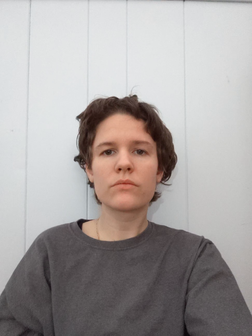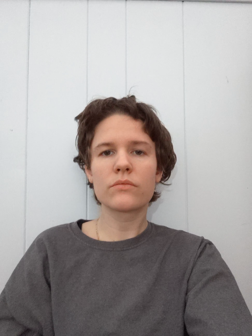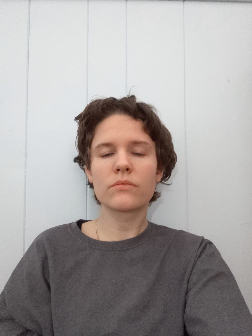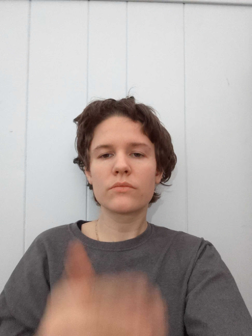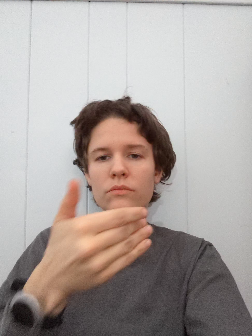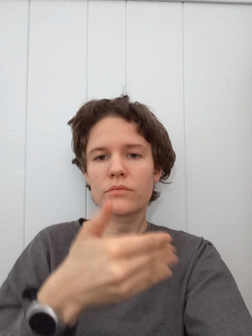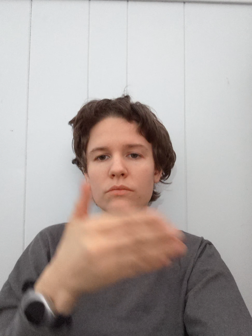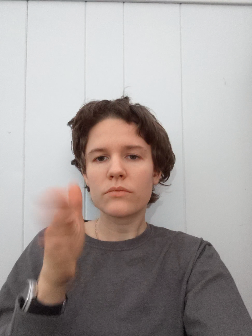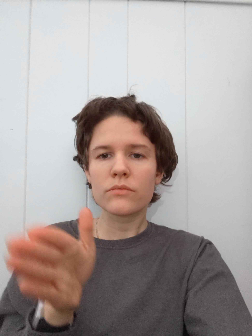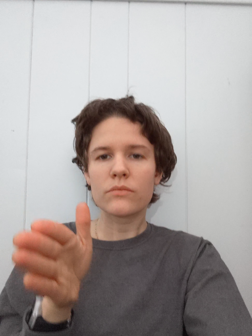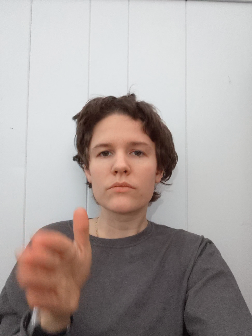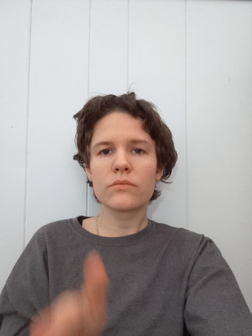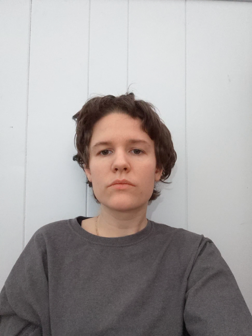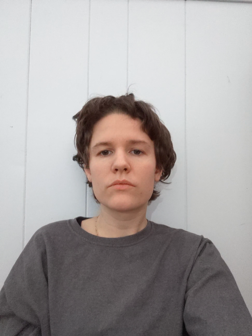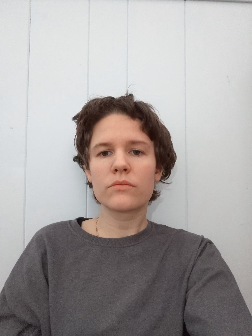room